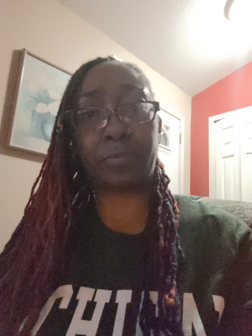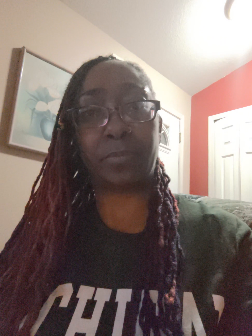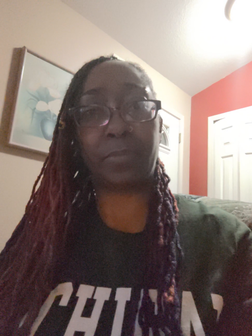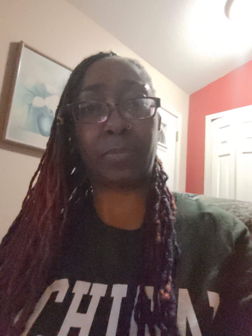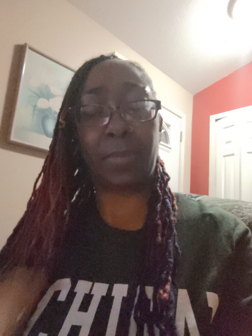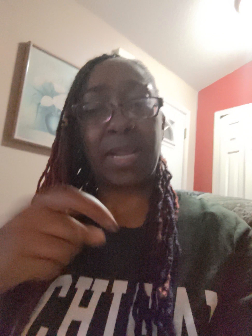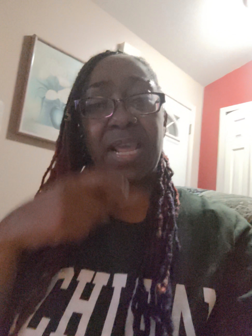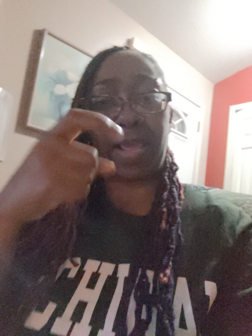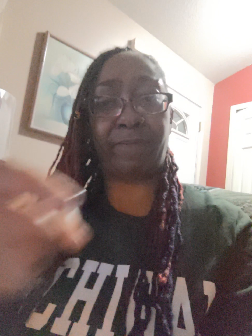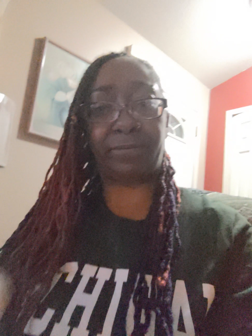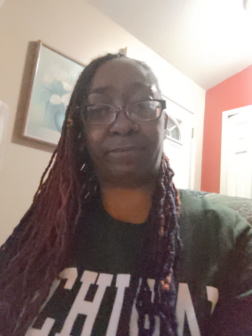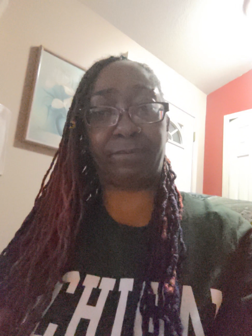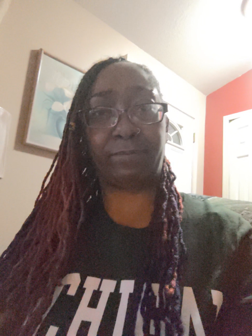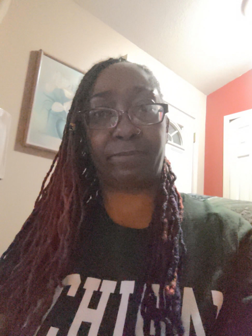gift